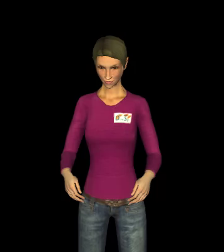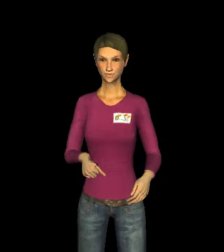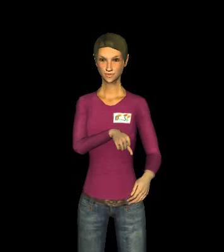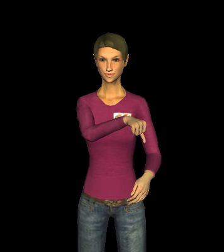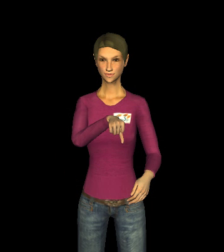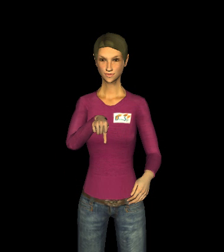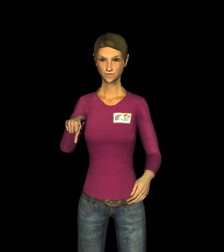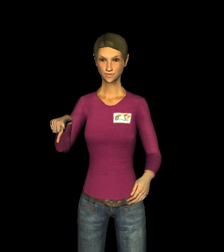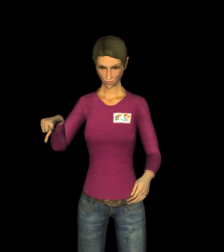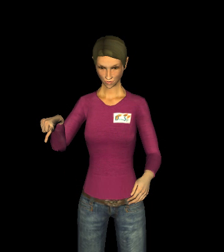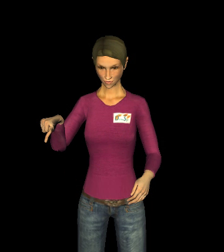يسقي